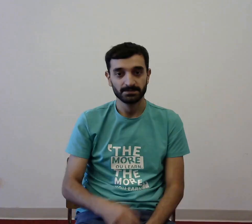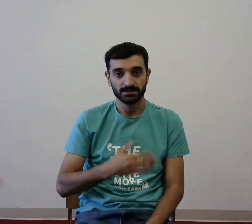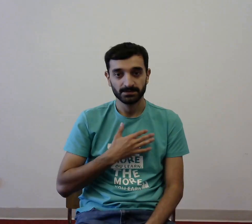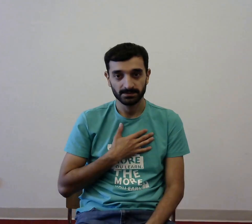mən